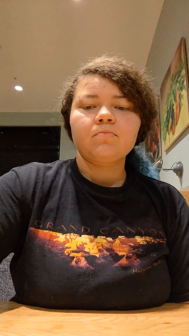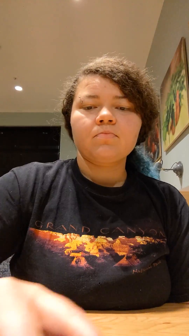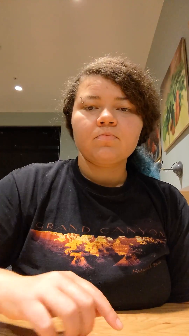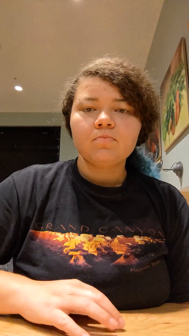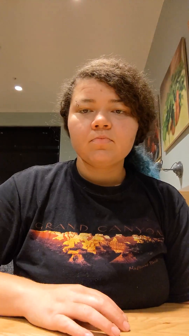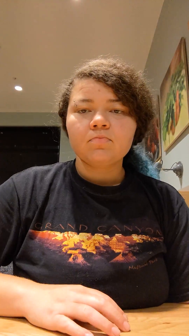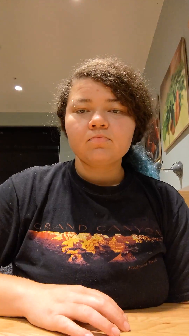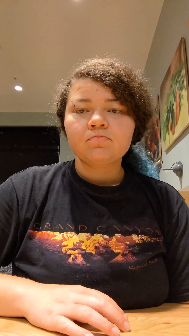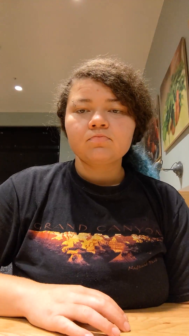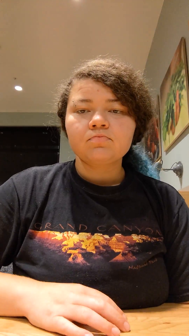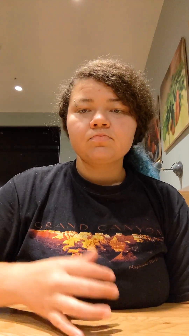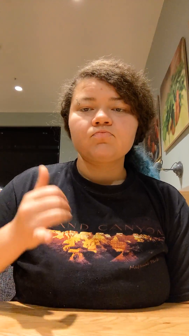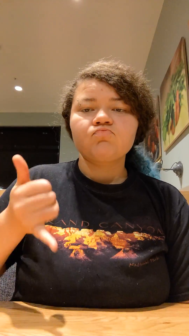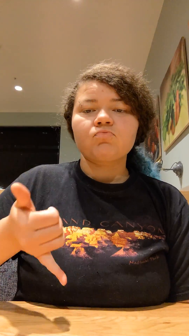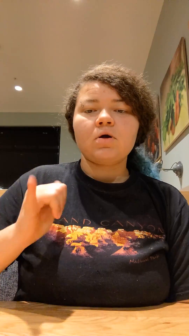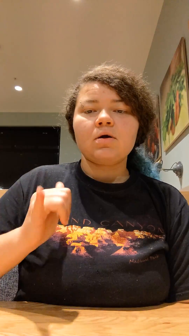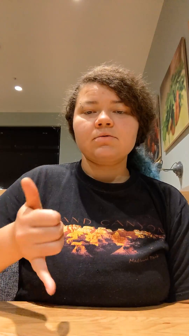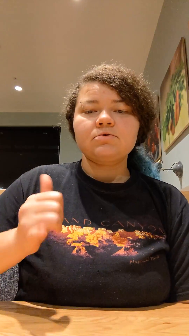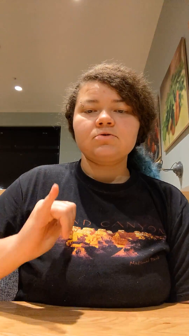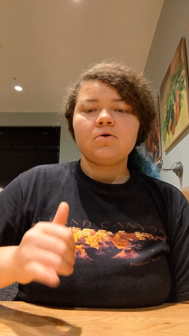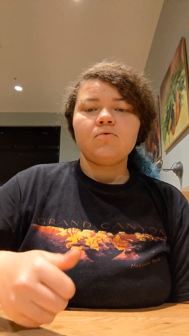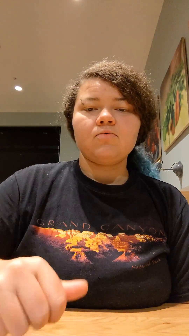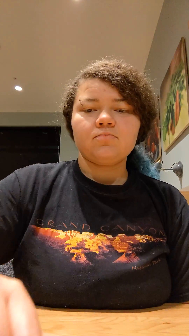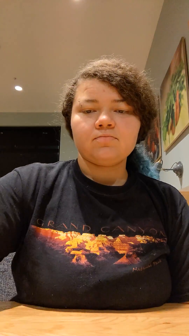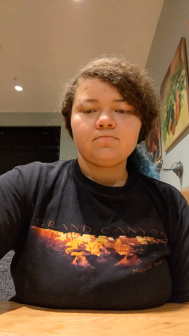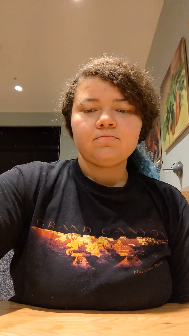rocking chair